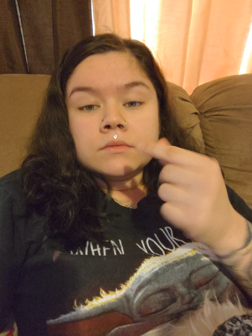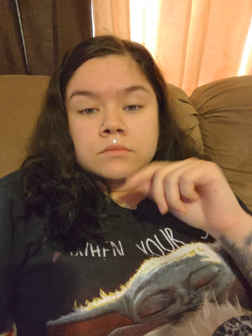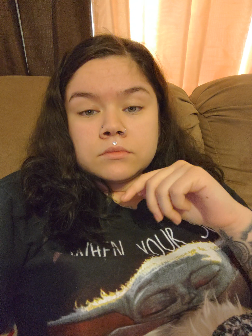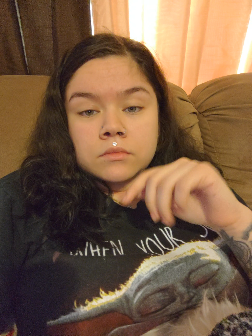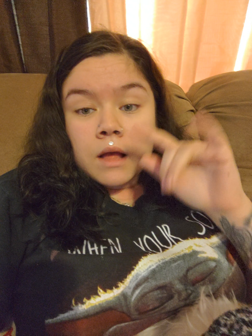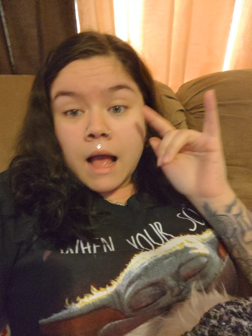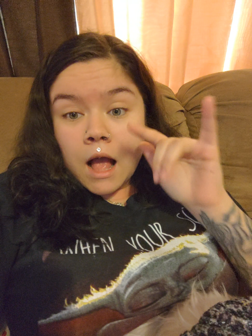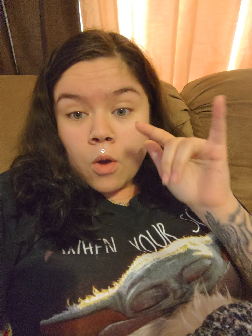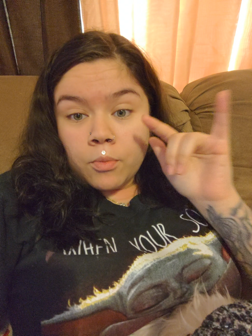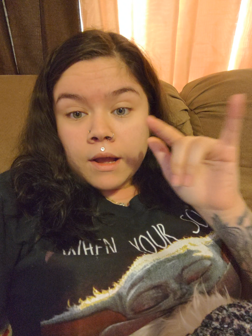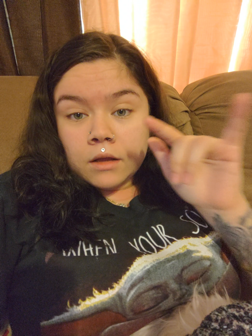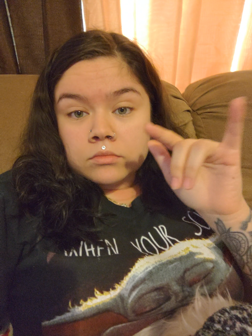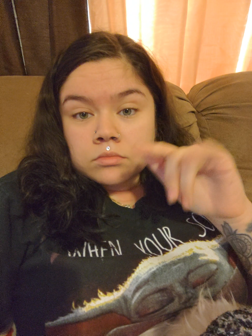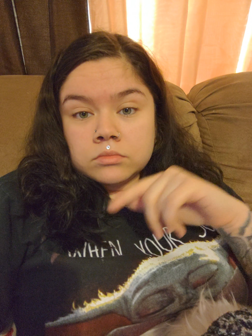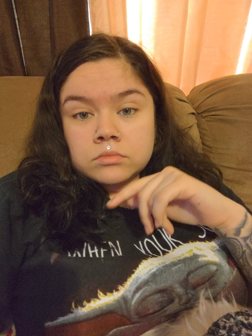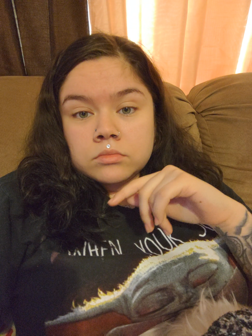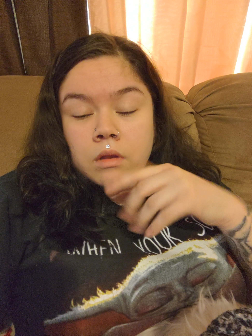airplane